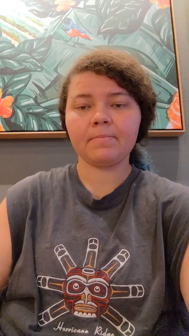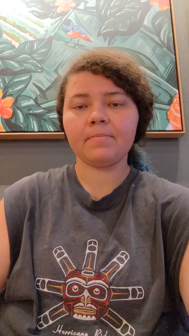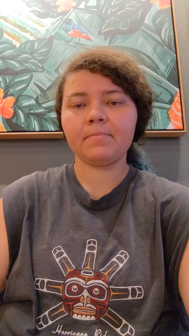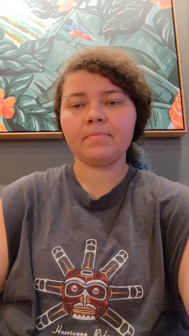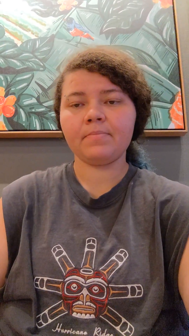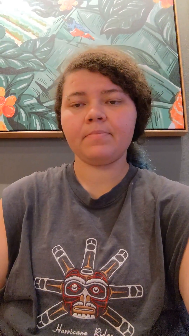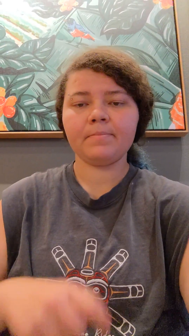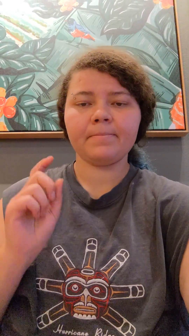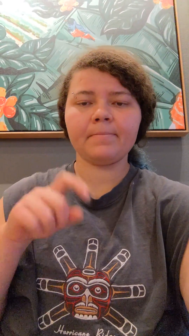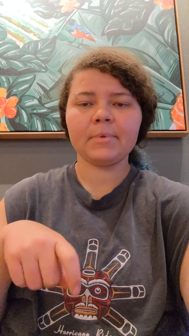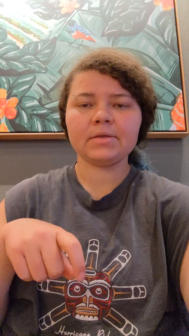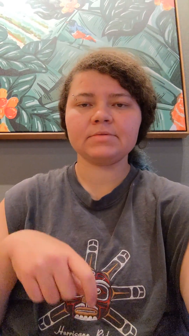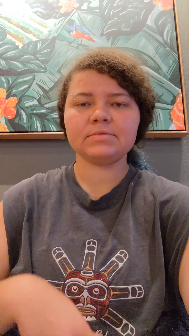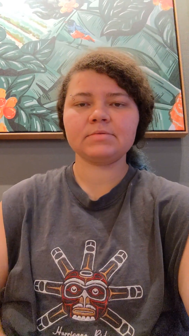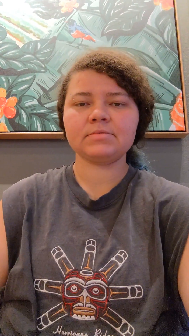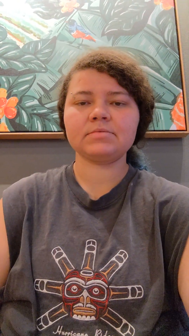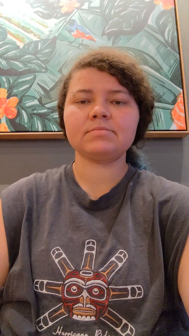must